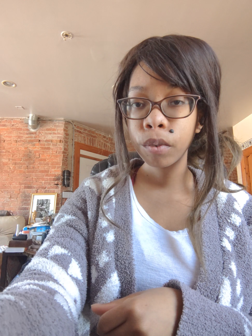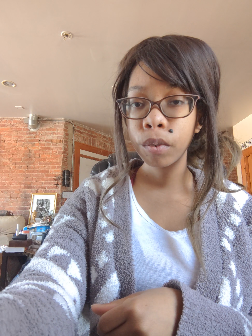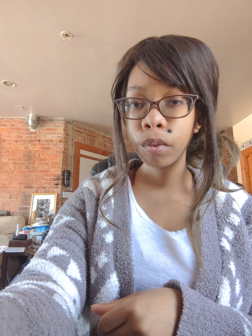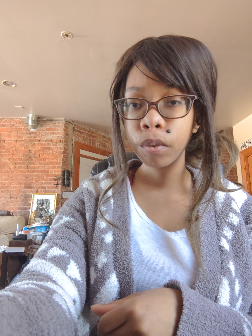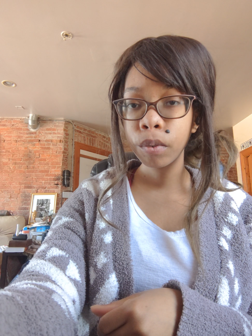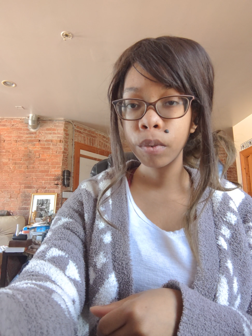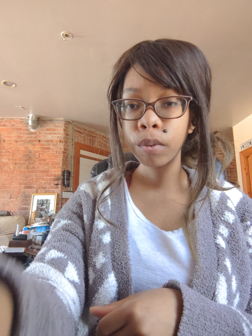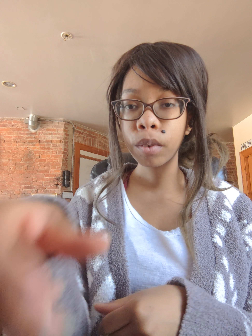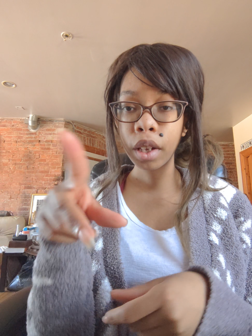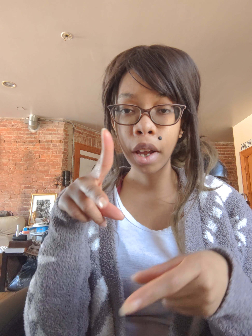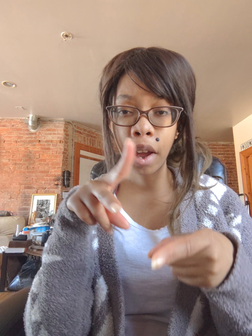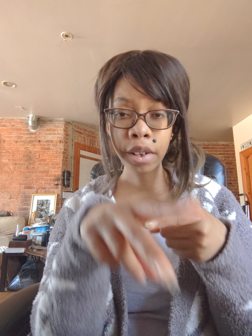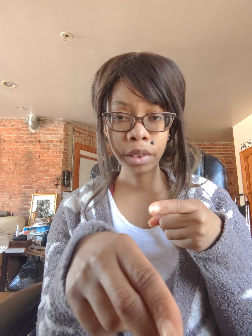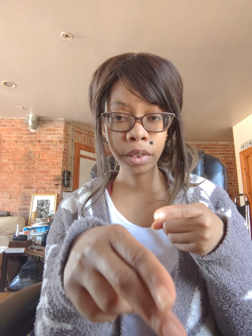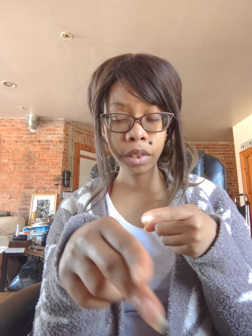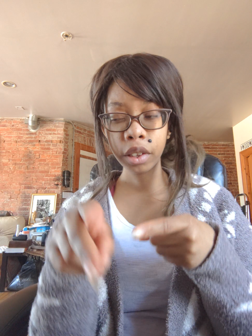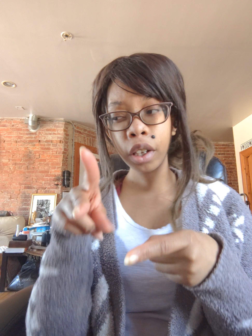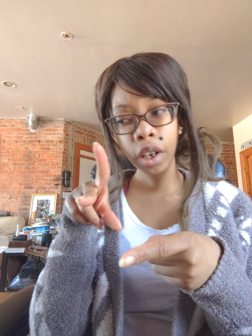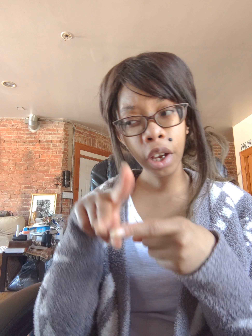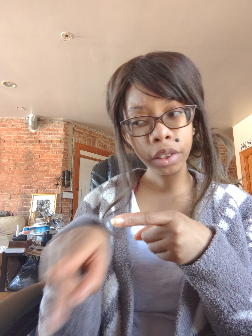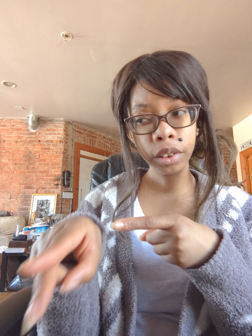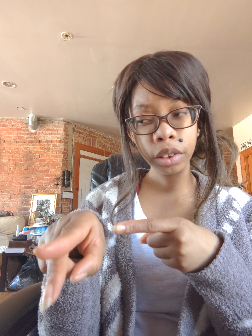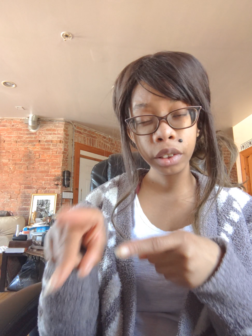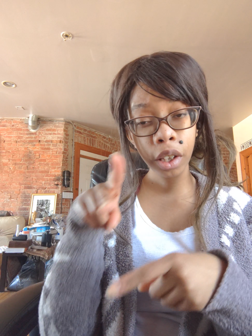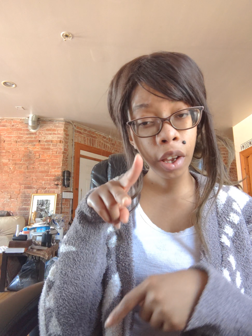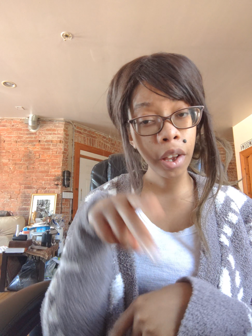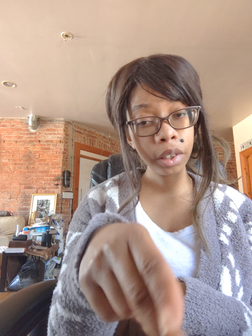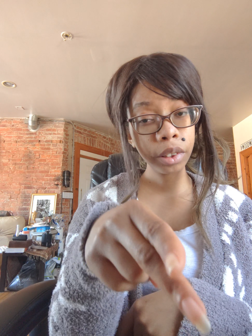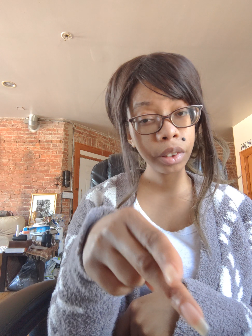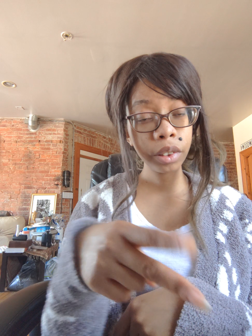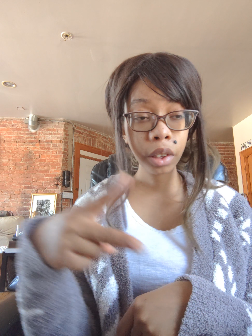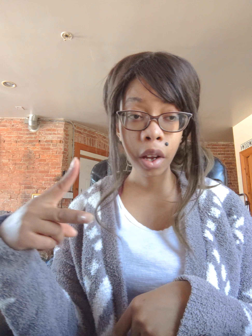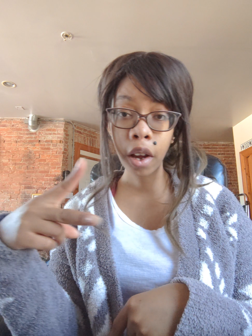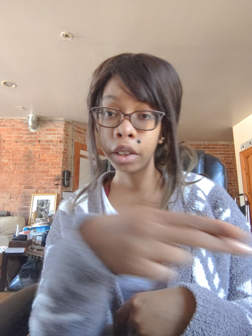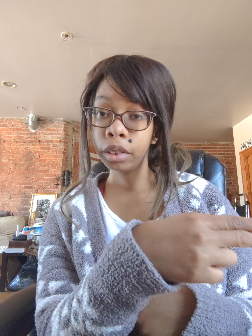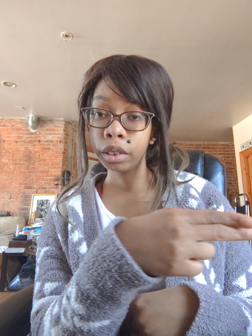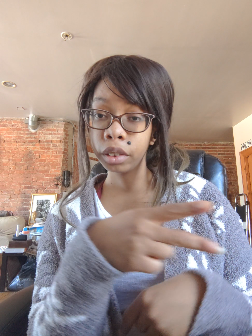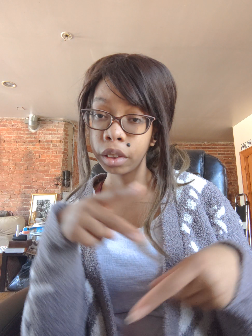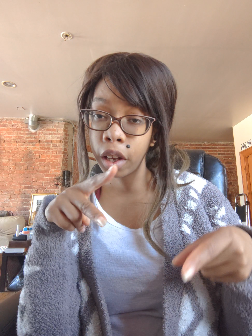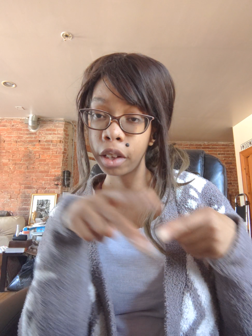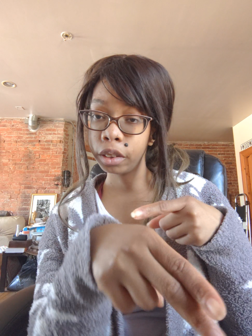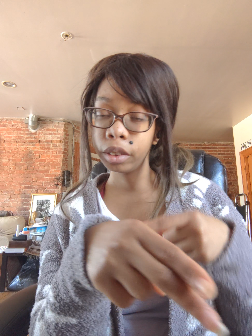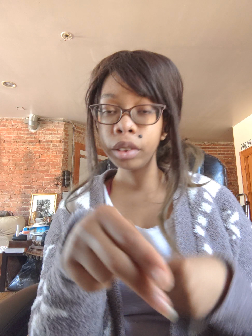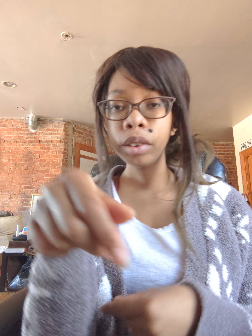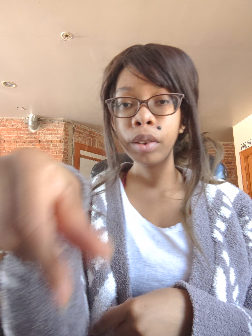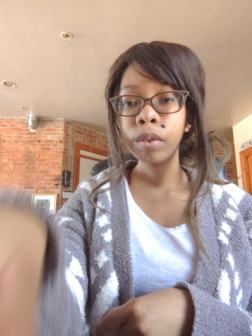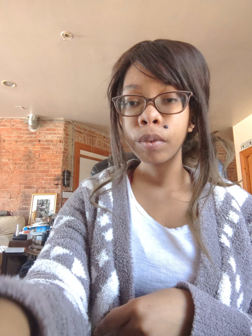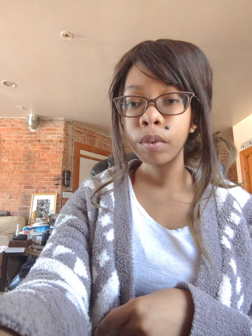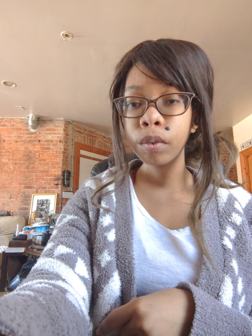cut